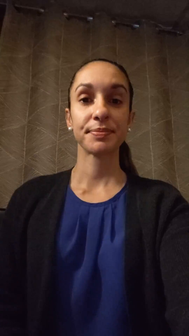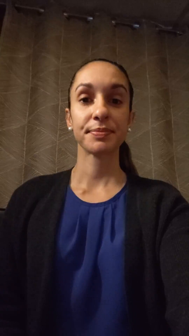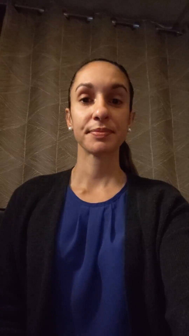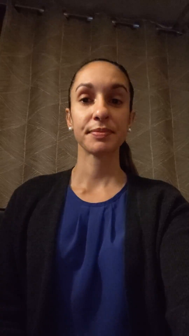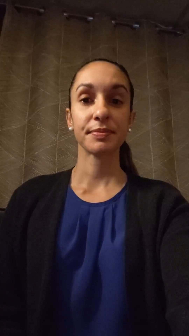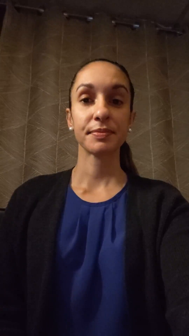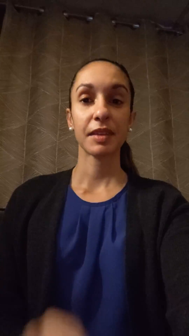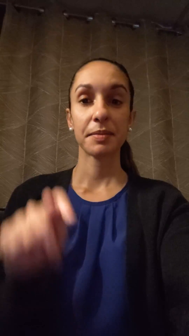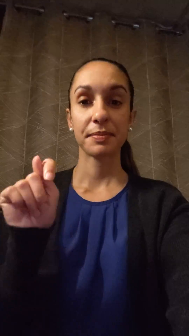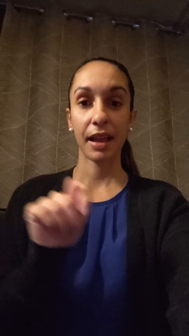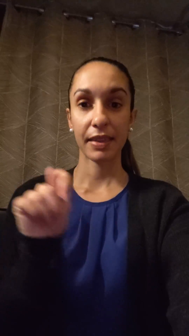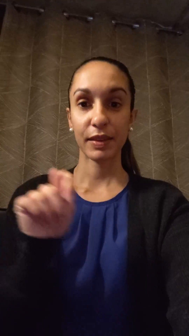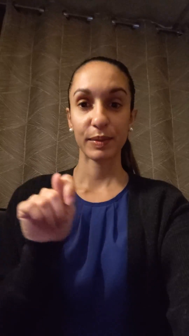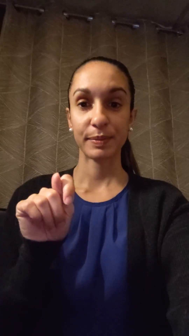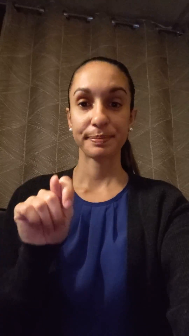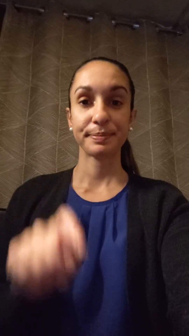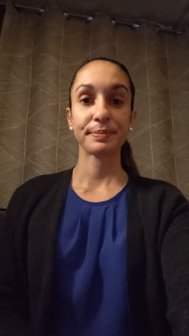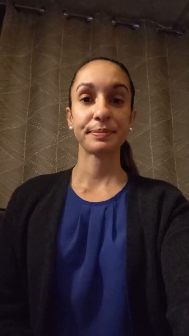bathroom